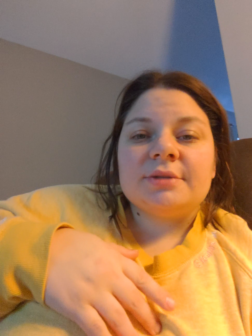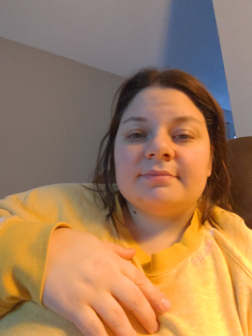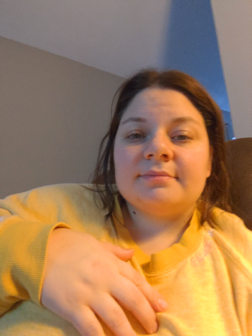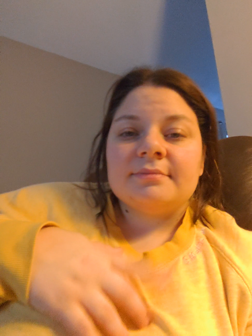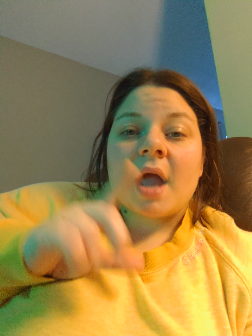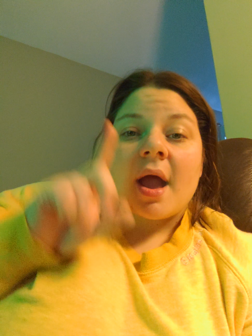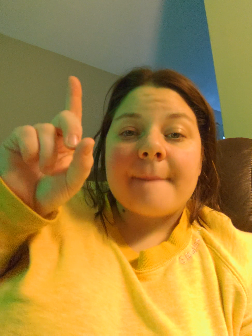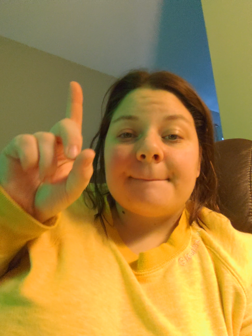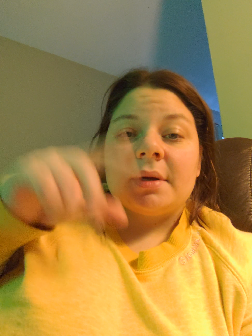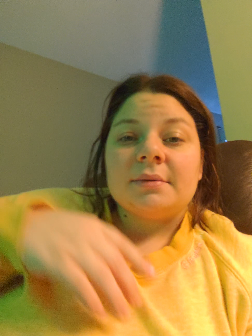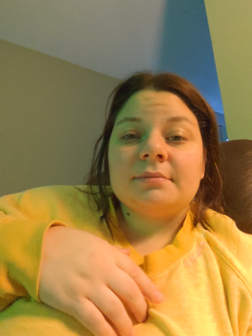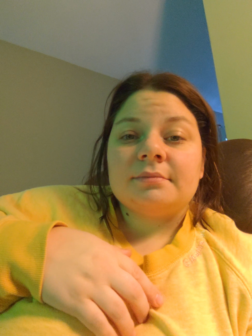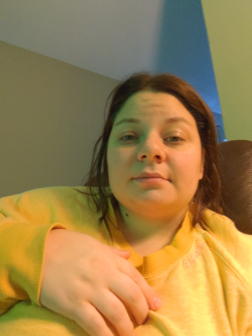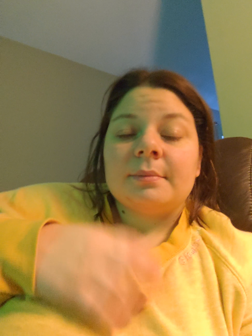up